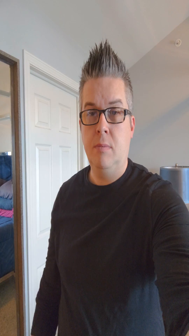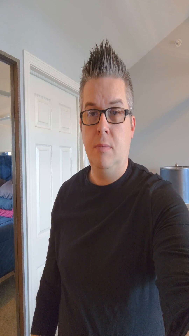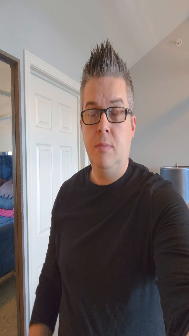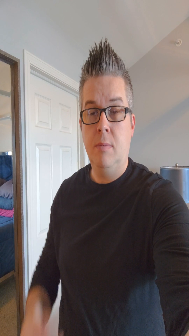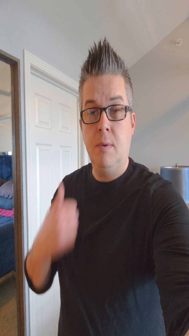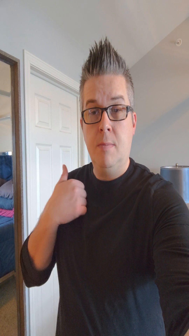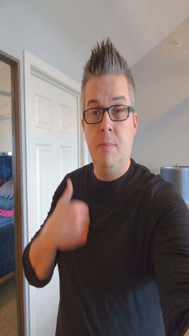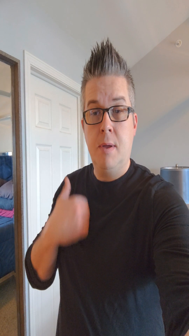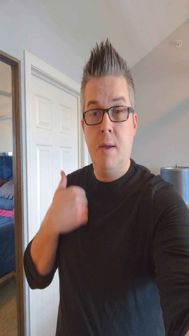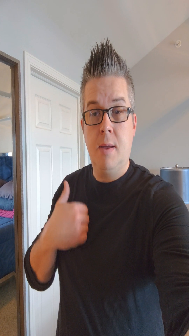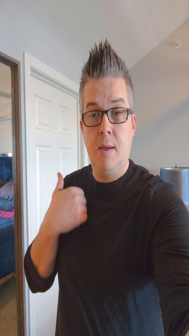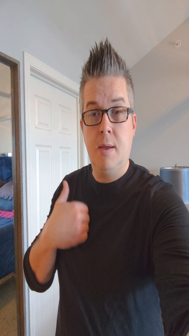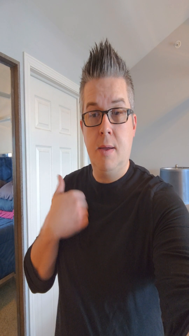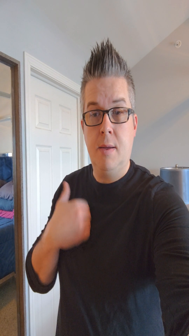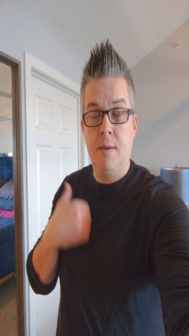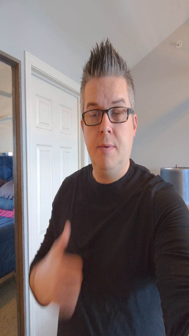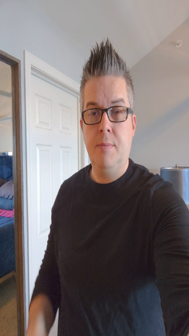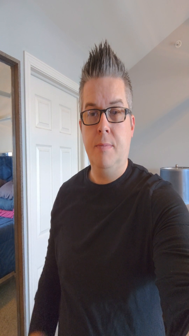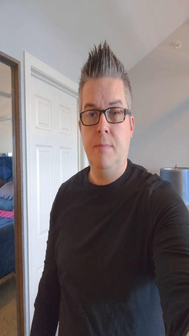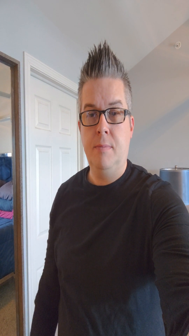bath